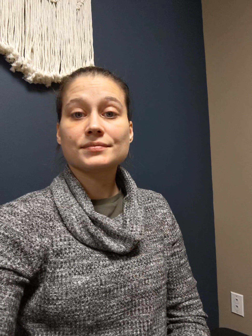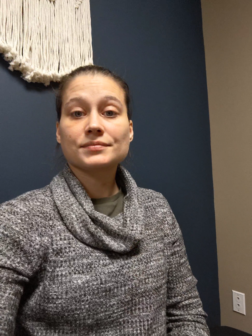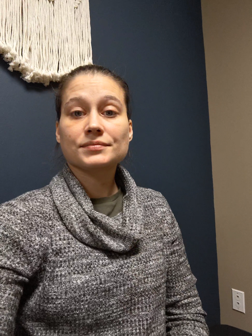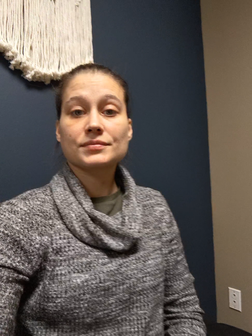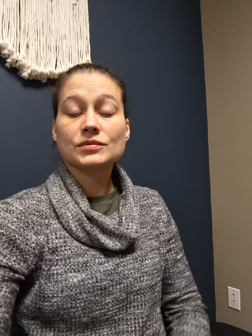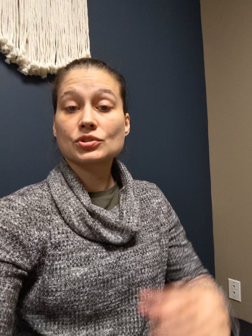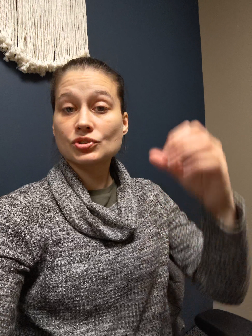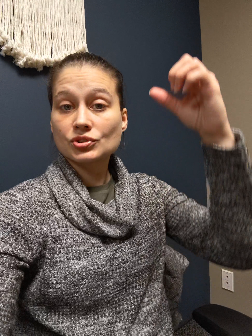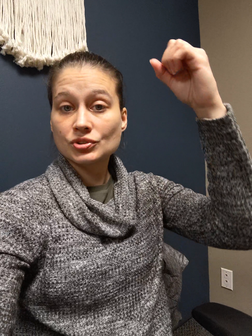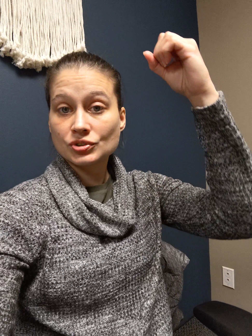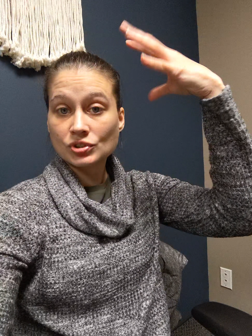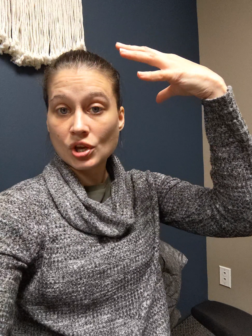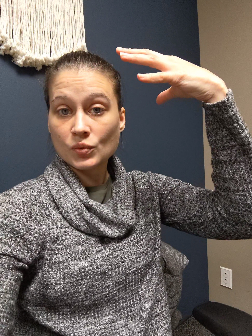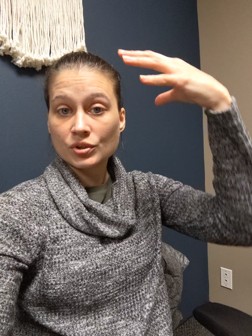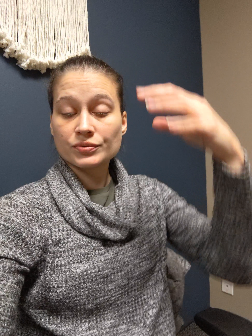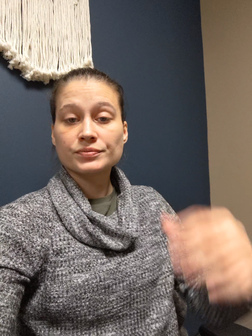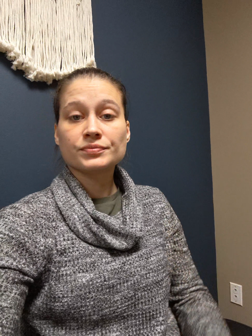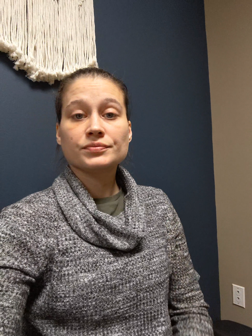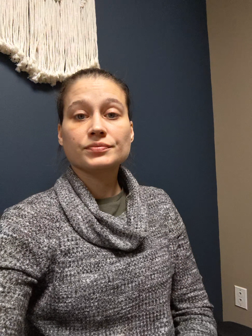shower